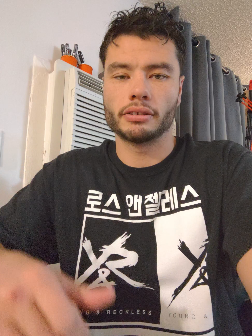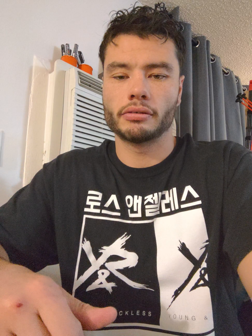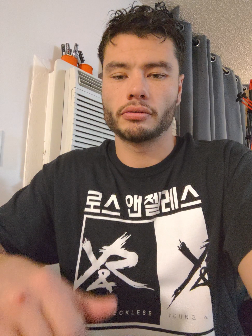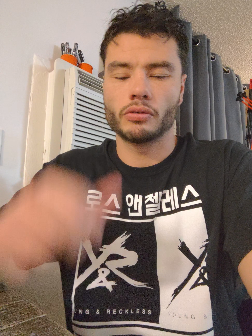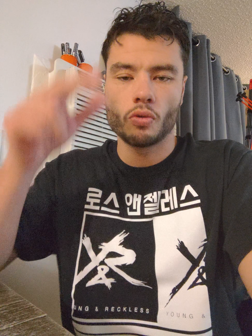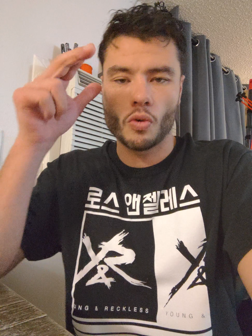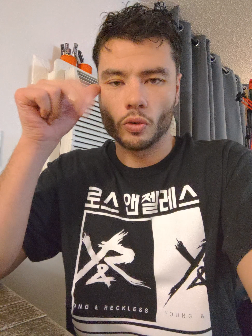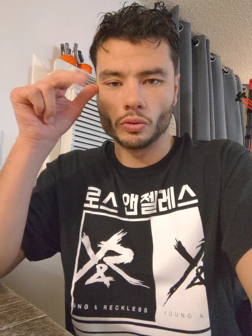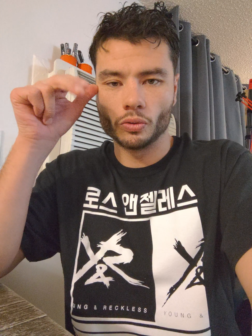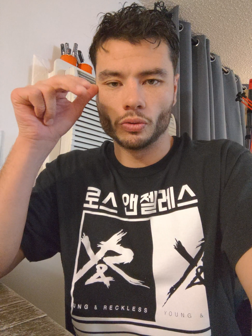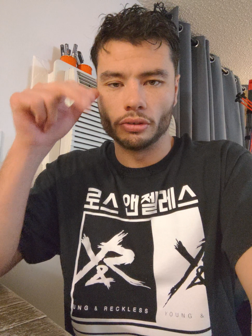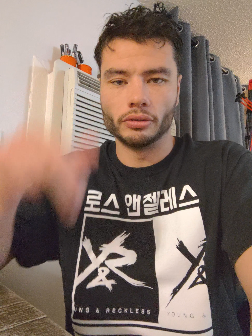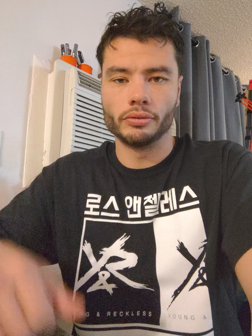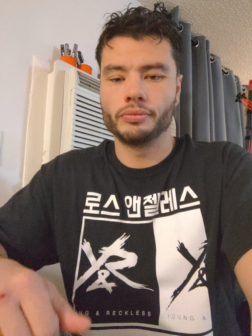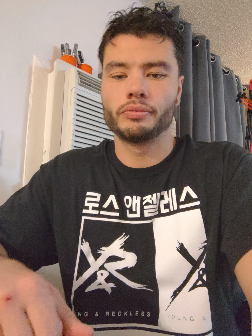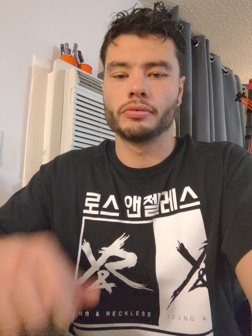horse